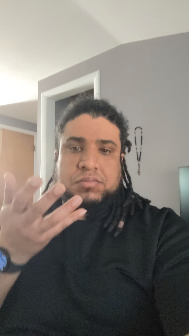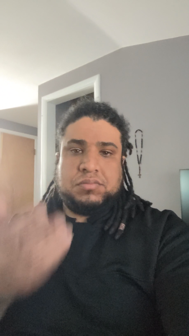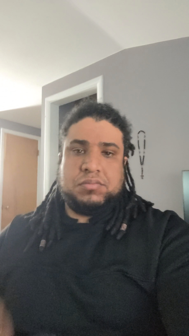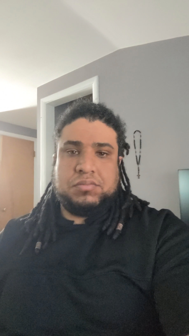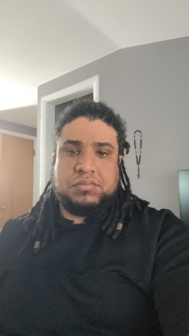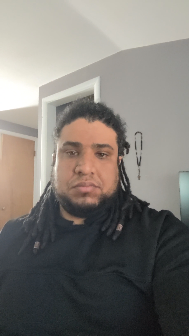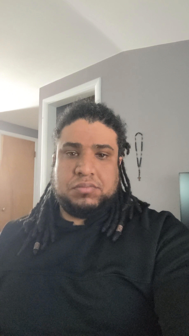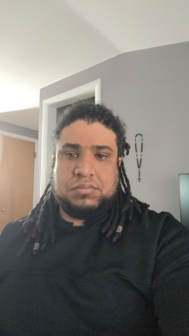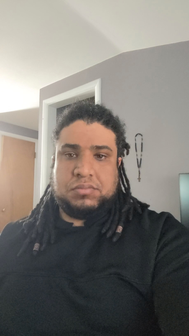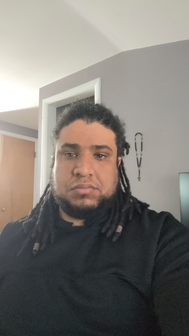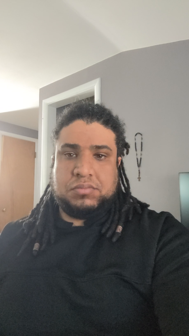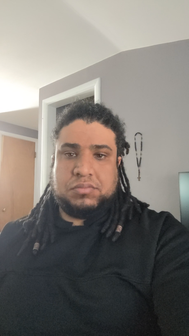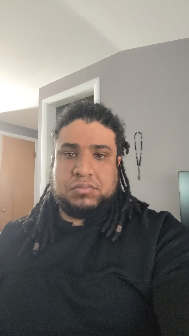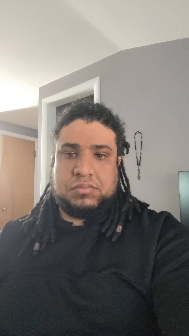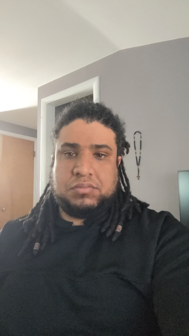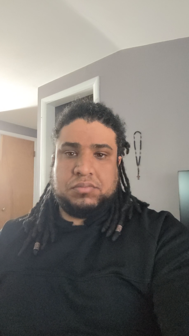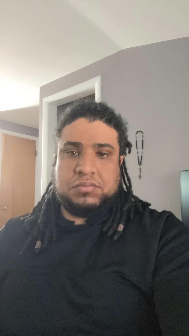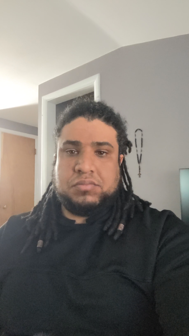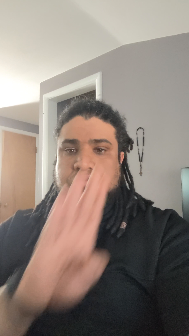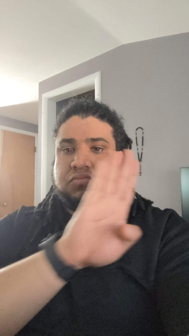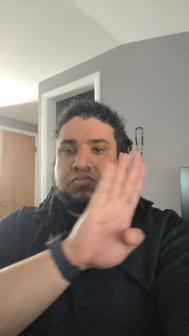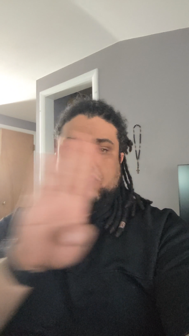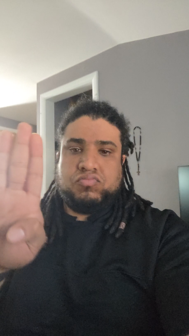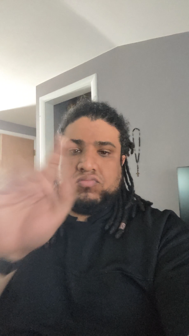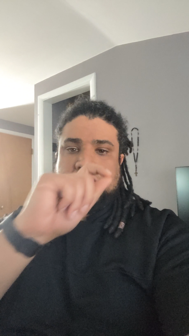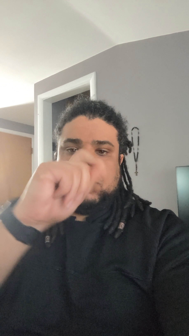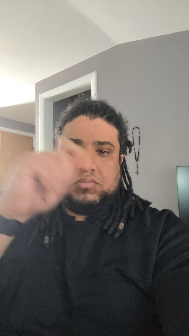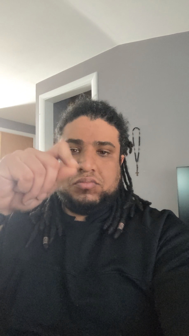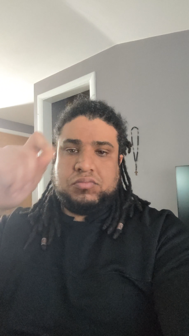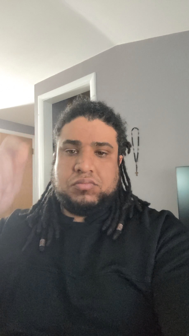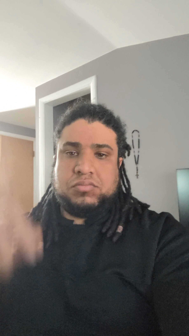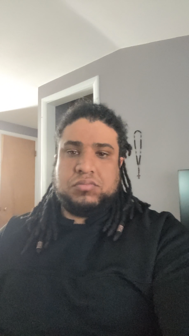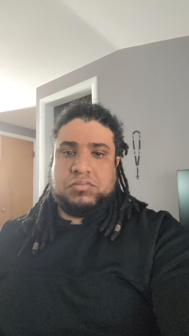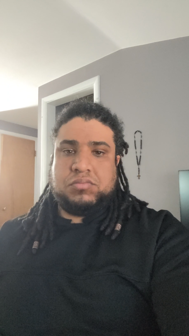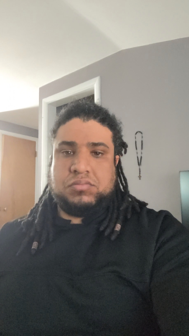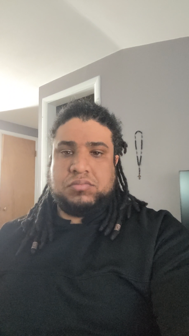chalk